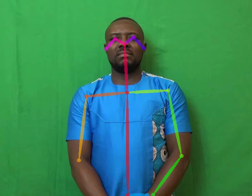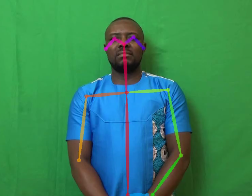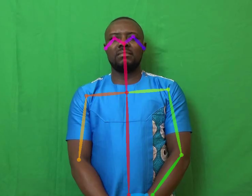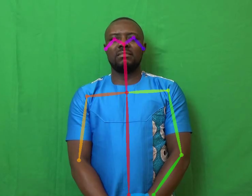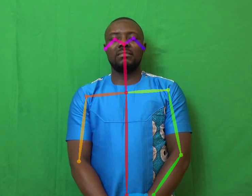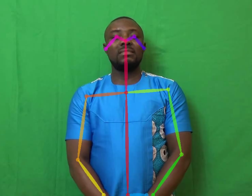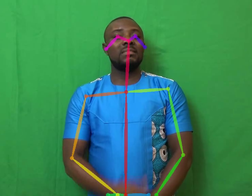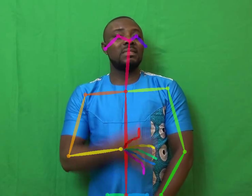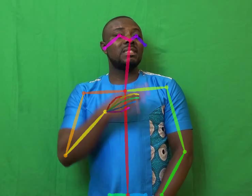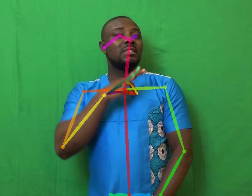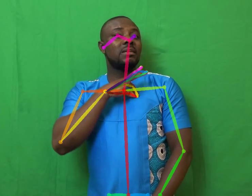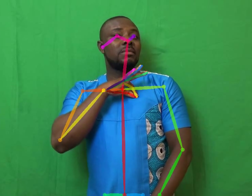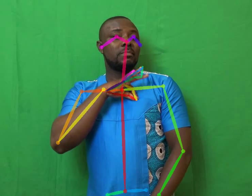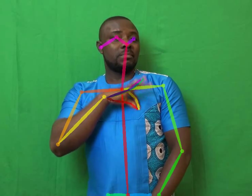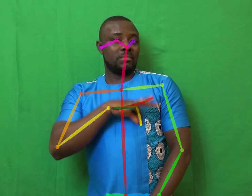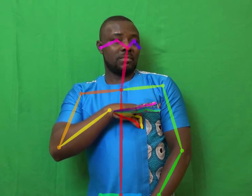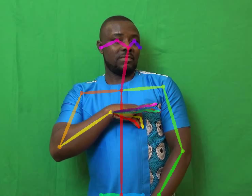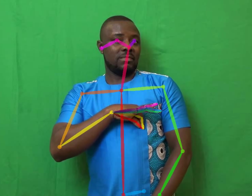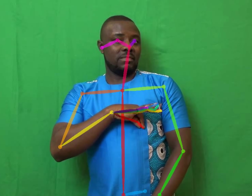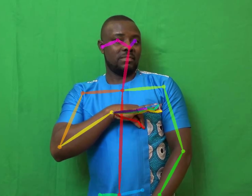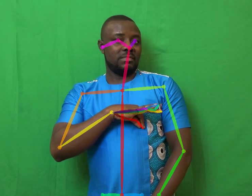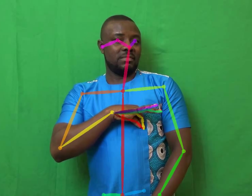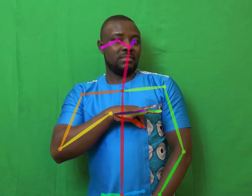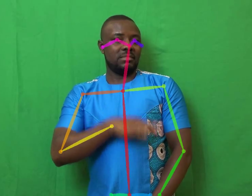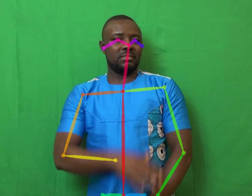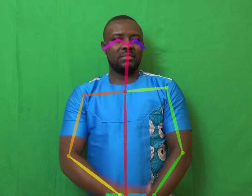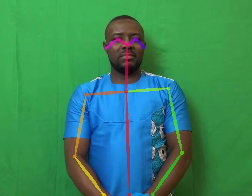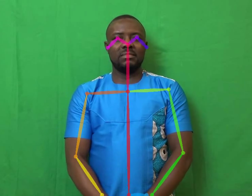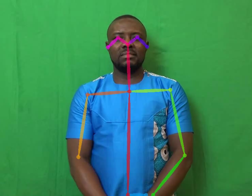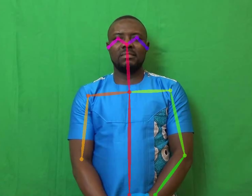profit or benefit